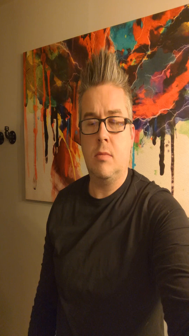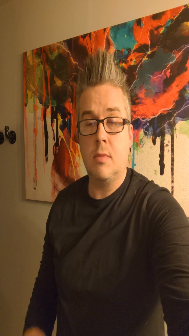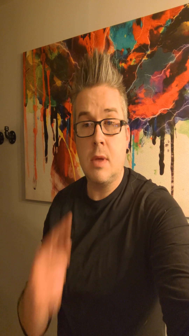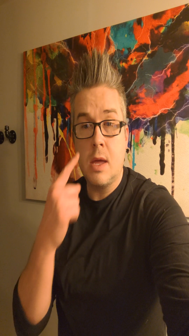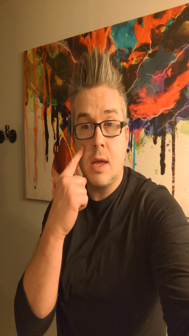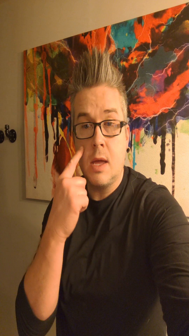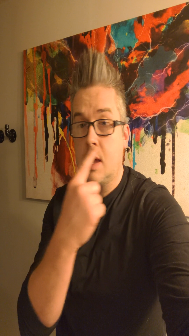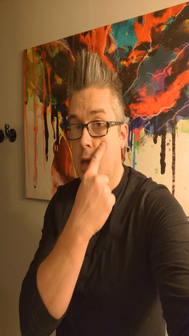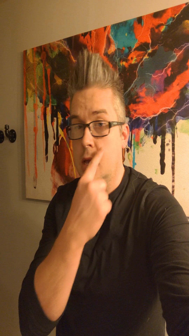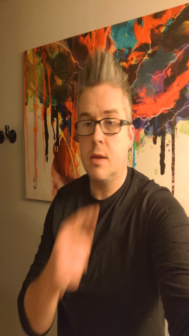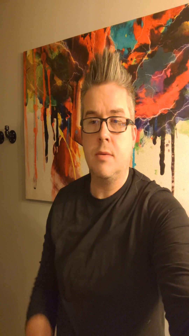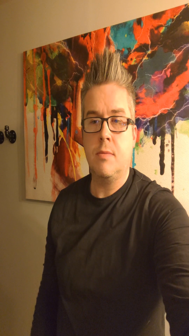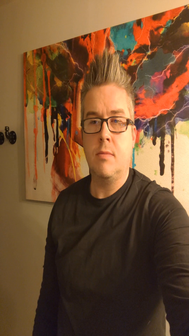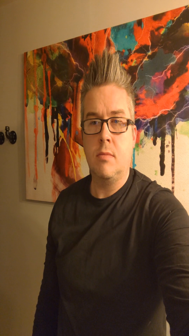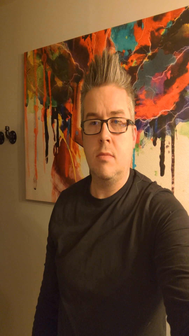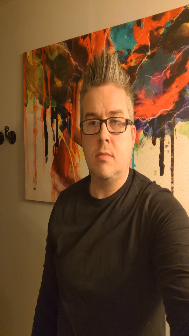eye